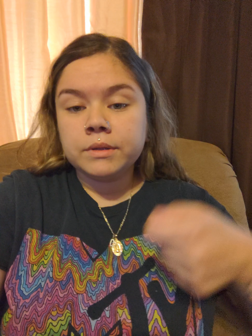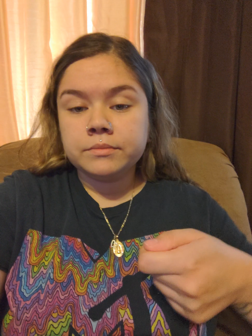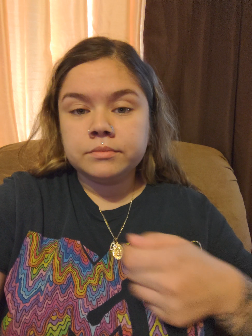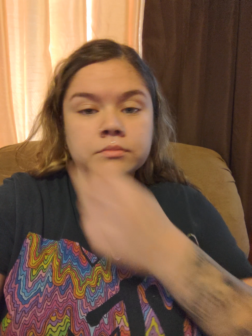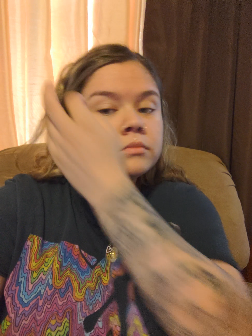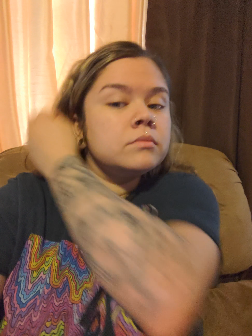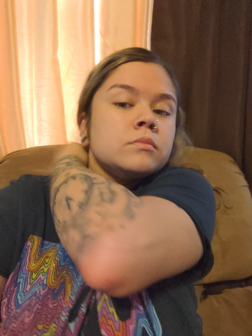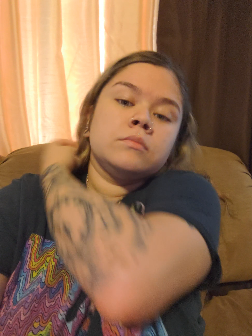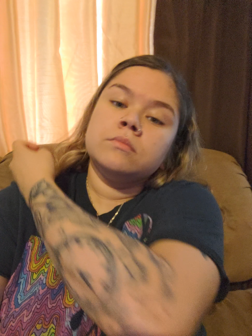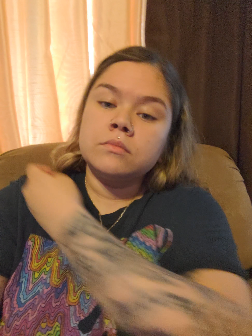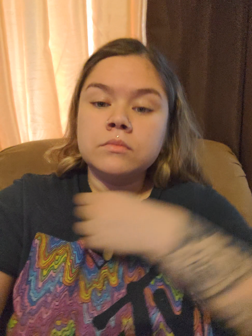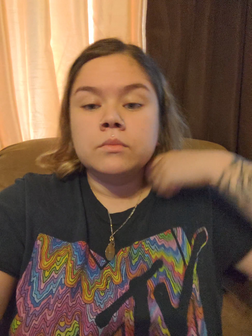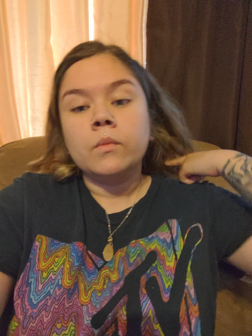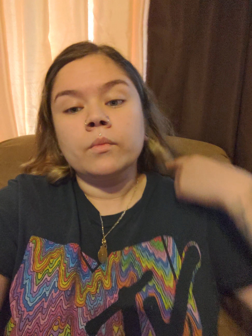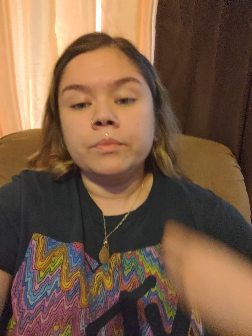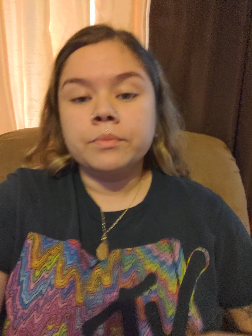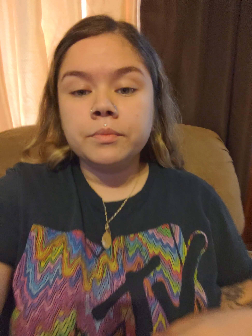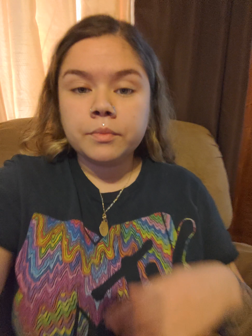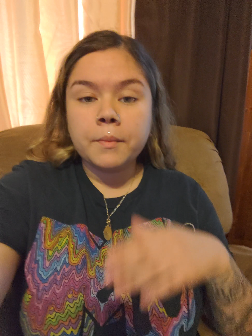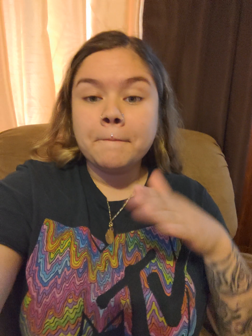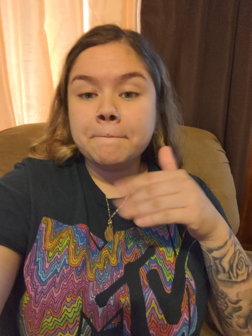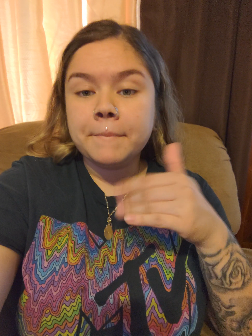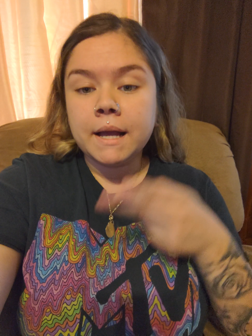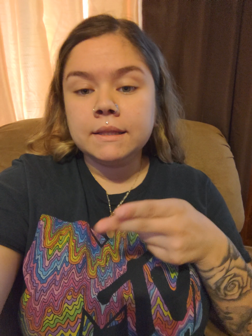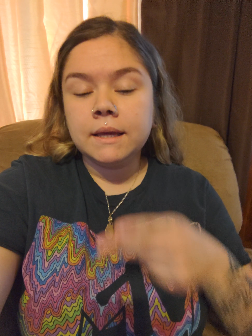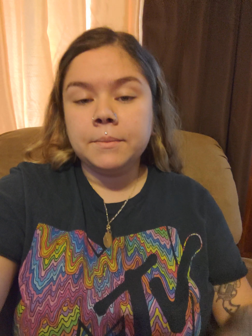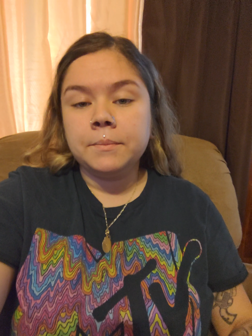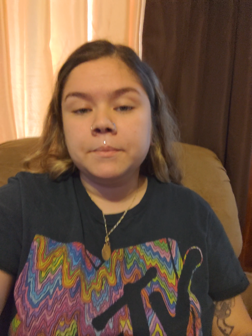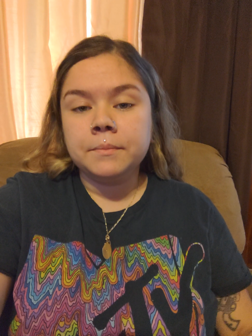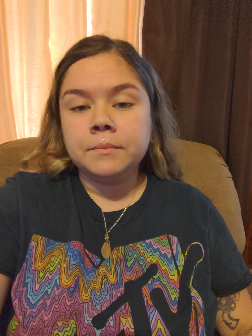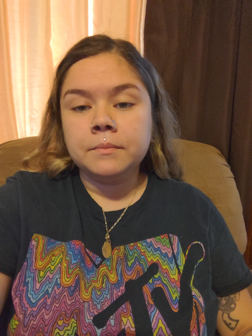pet's name